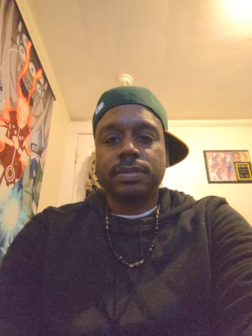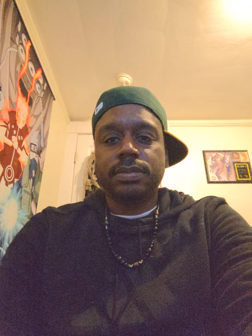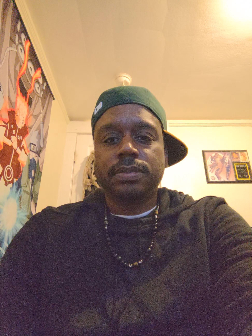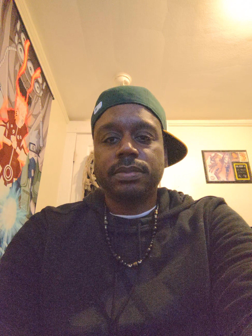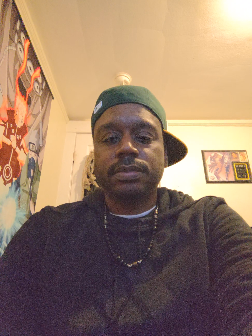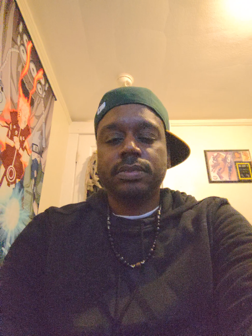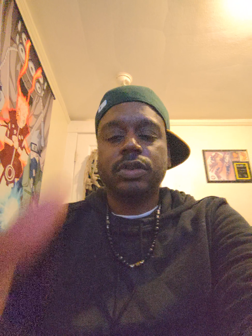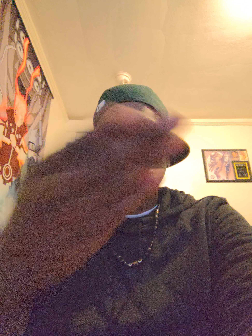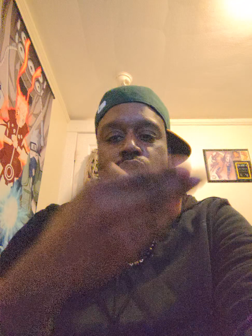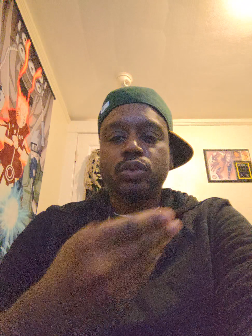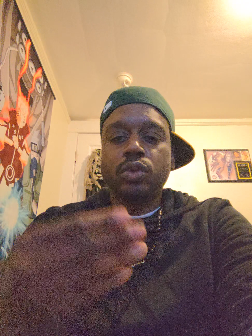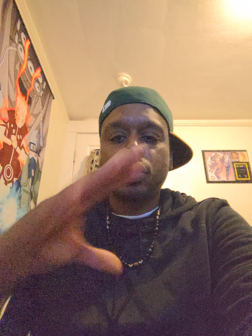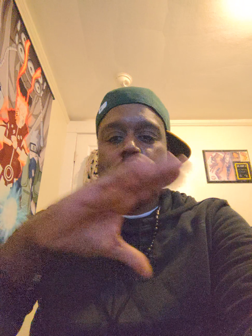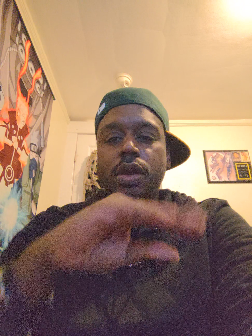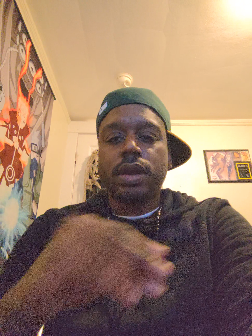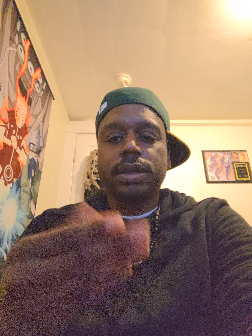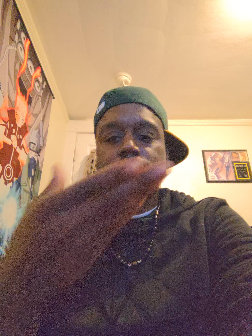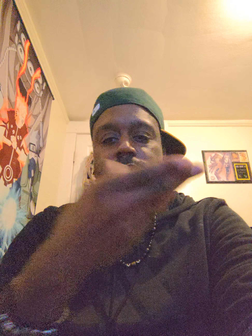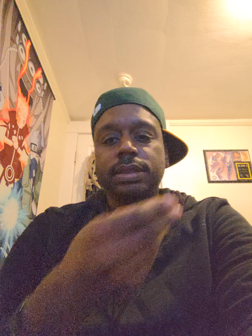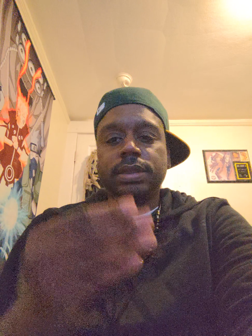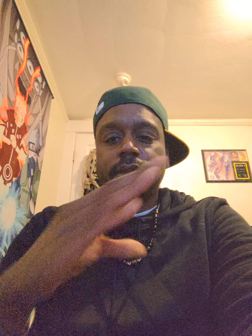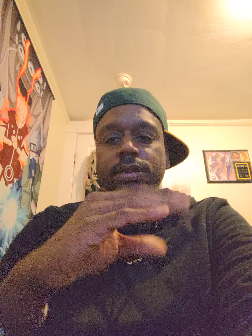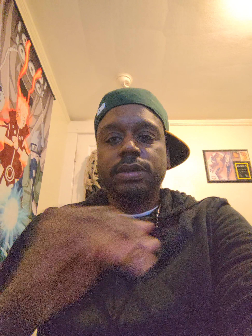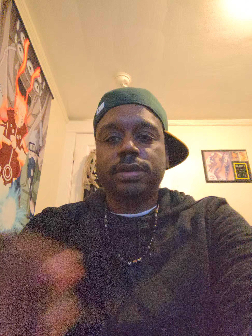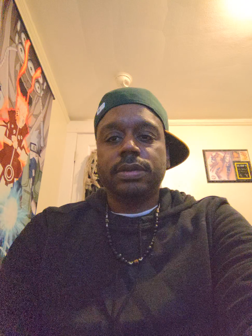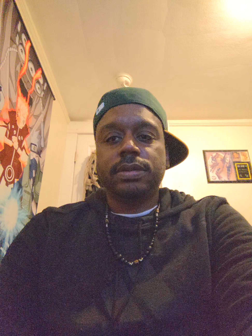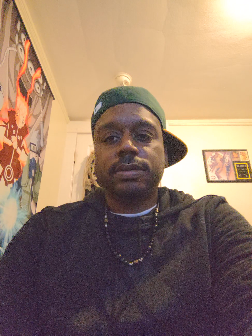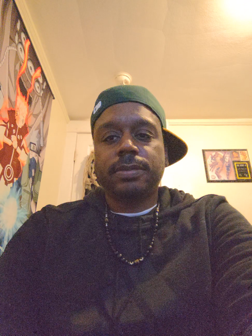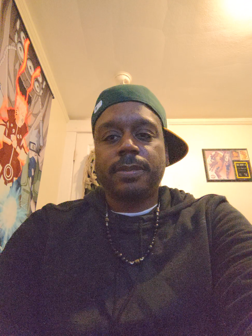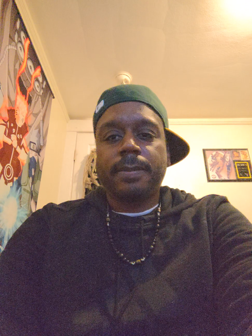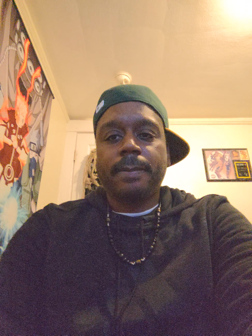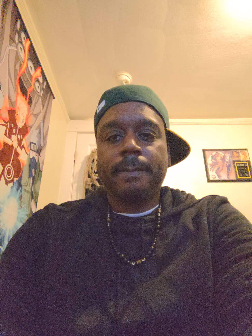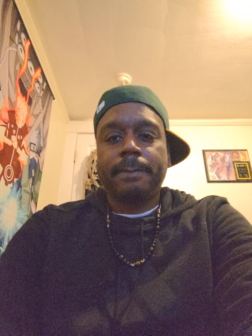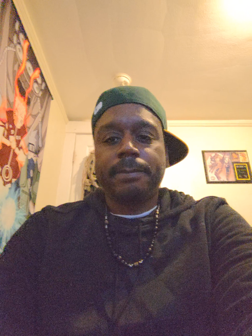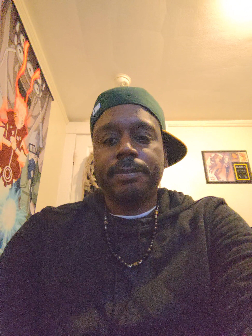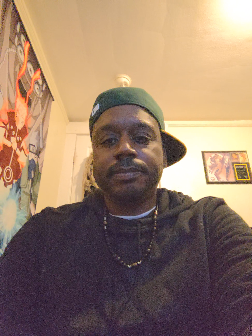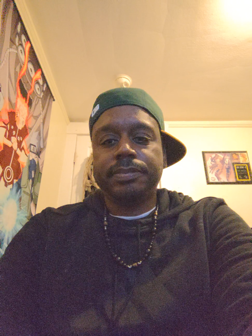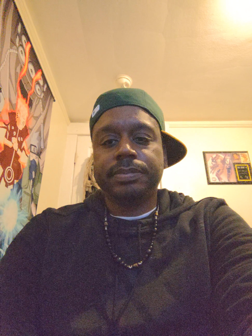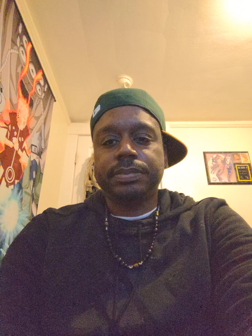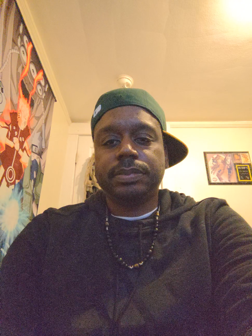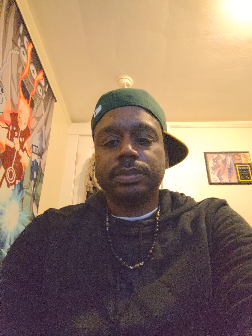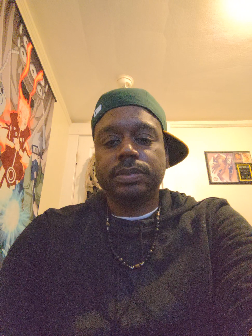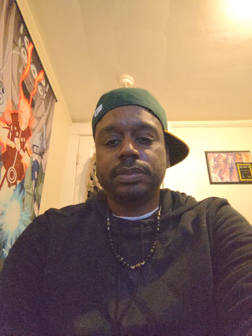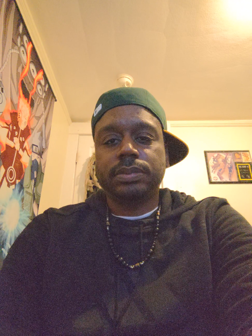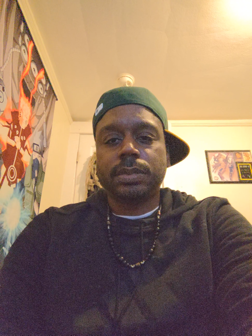story